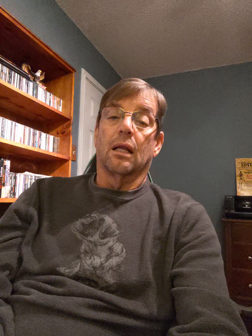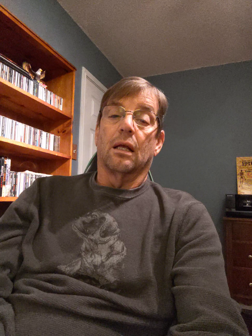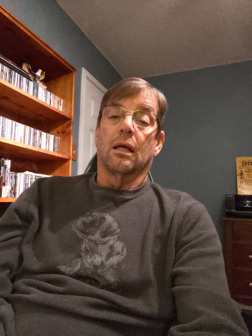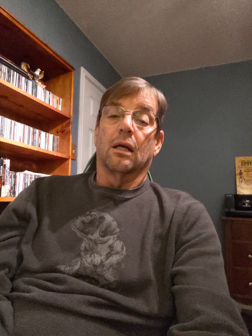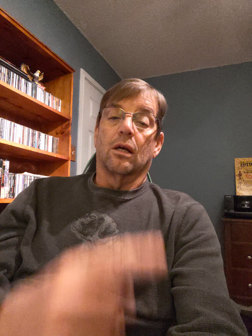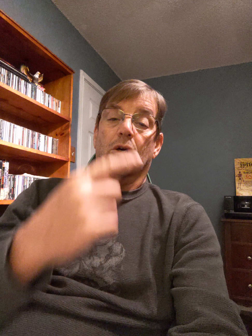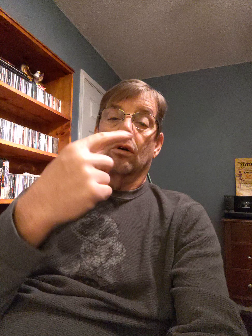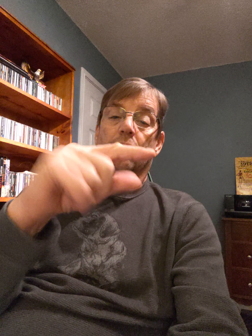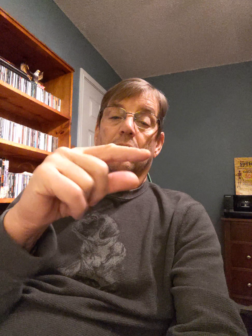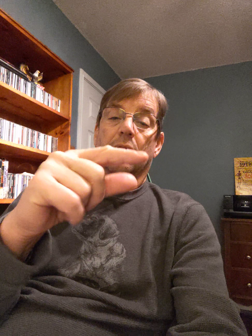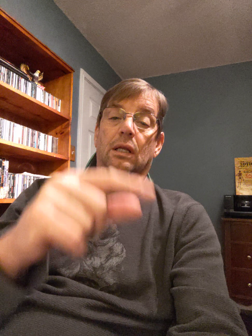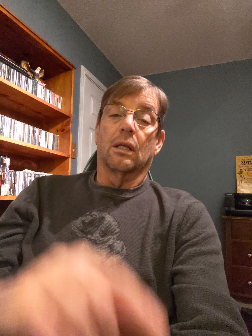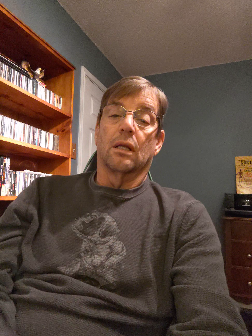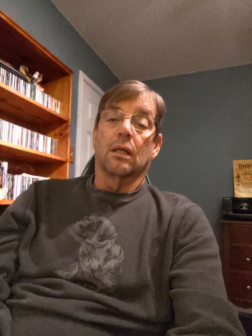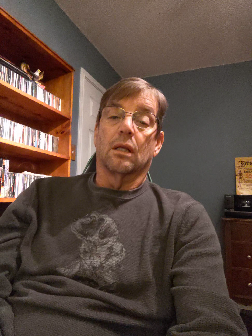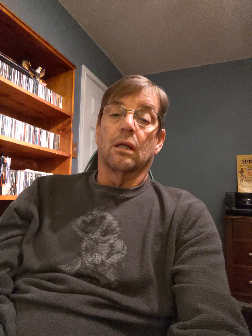green